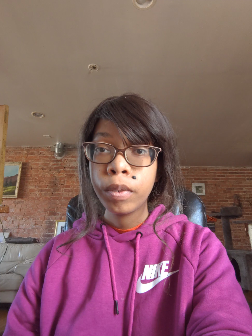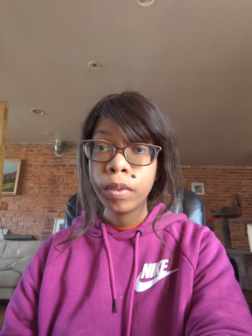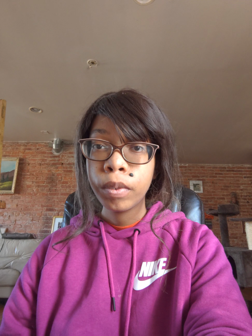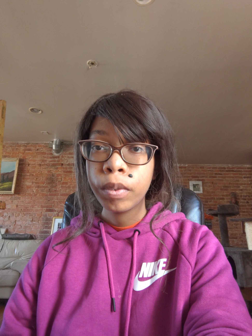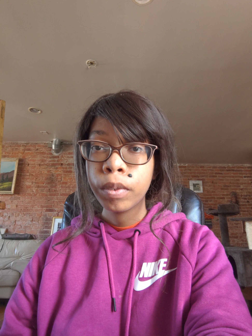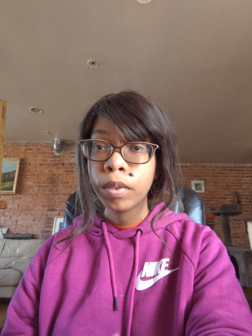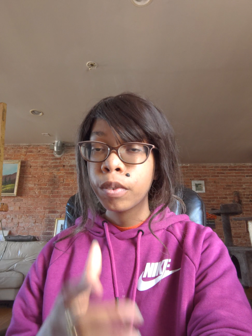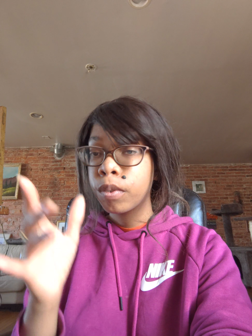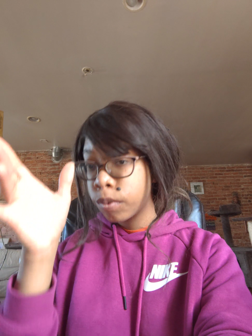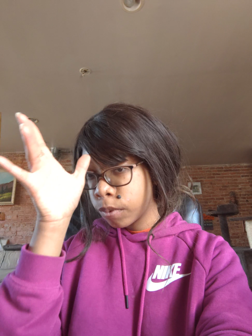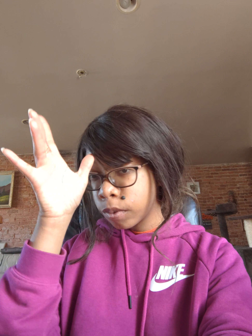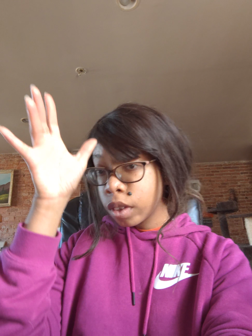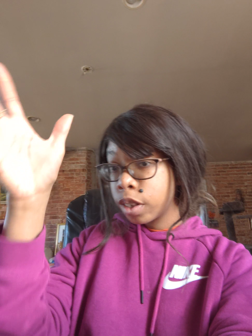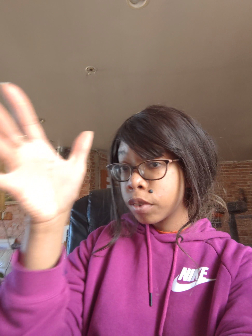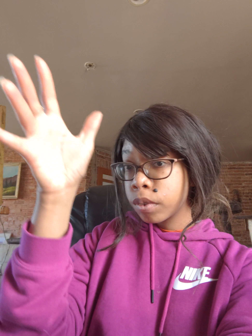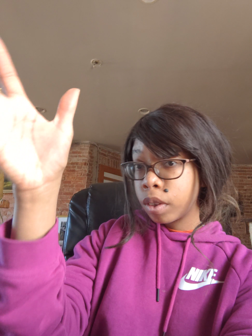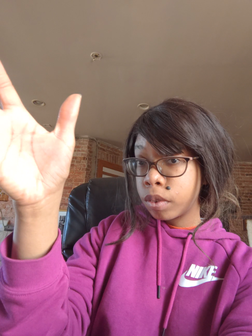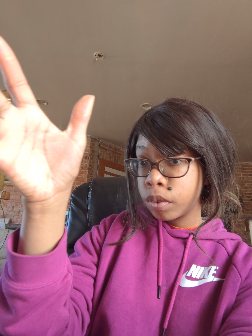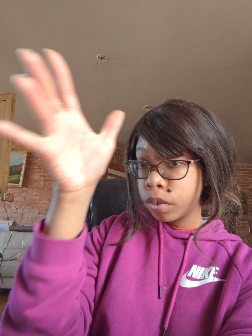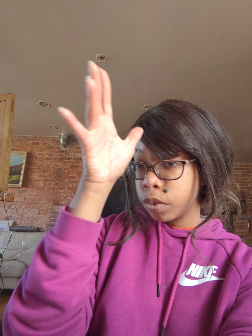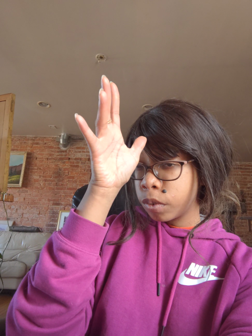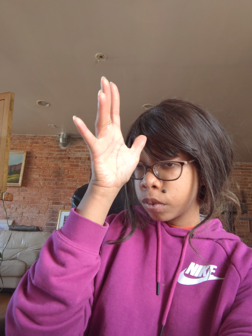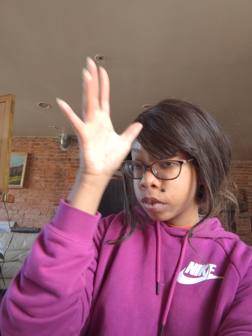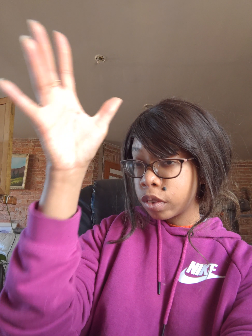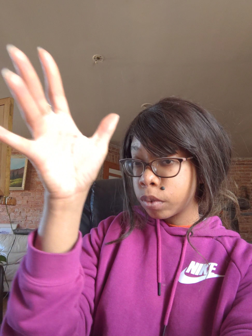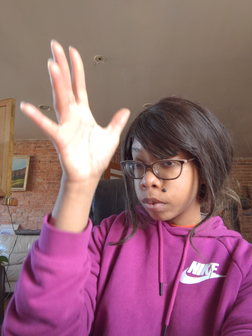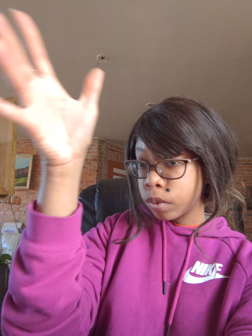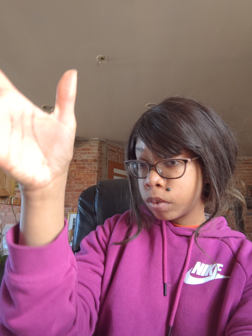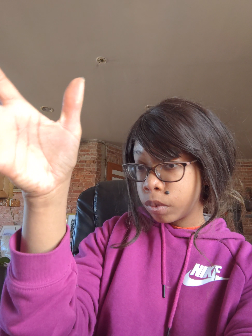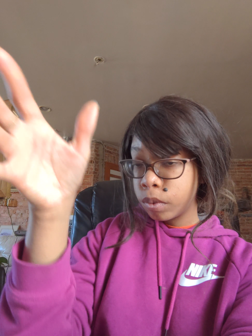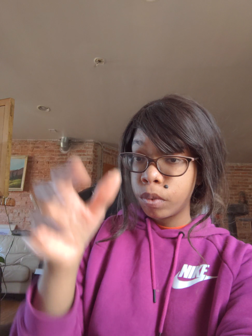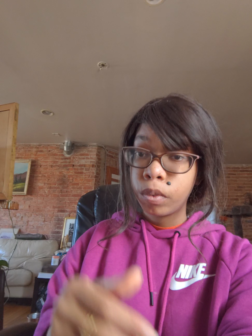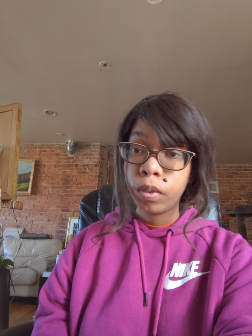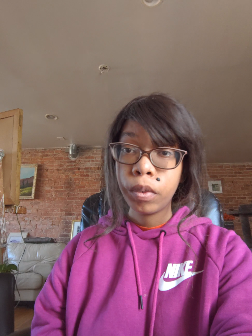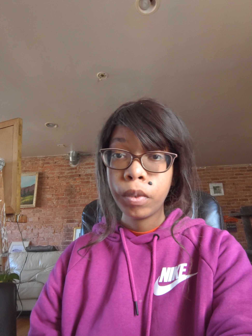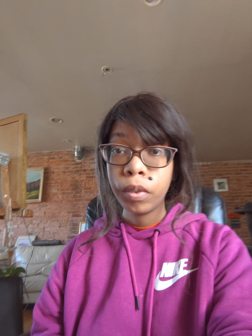grandpa